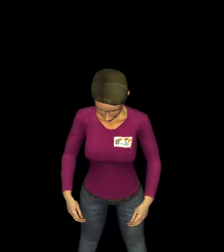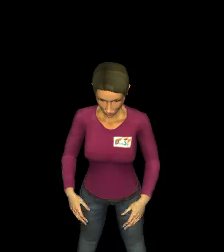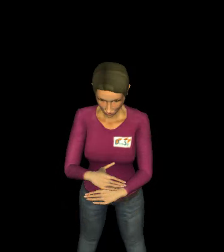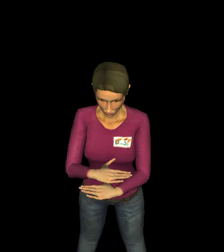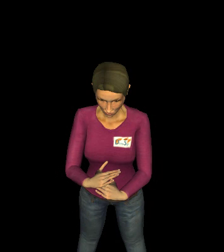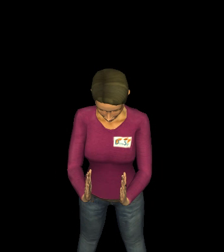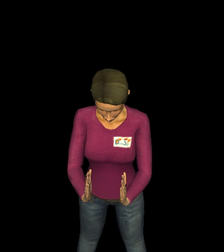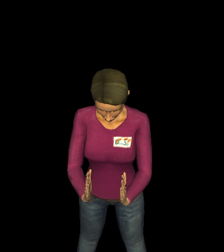مربع